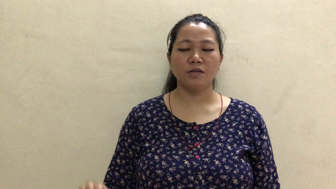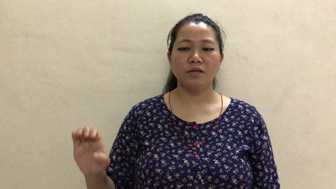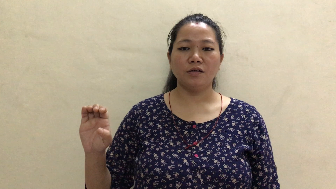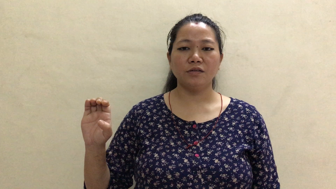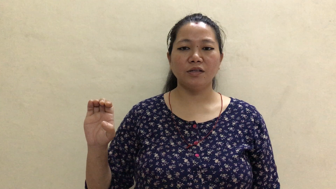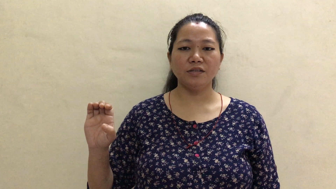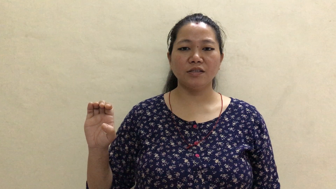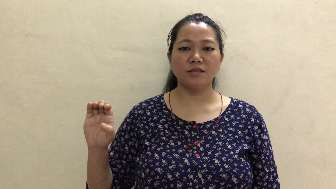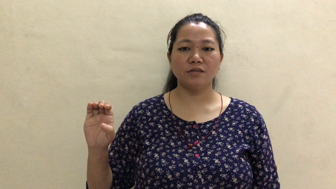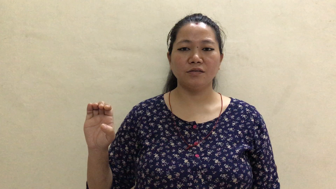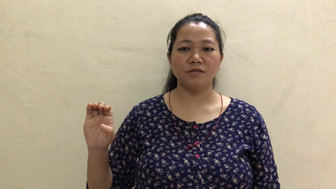स